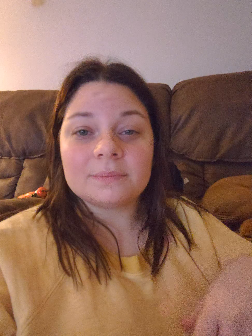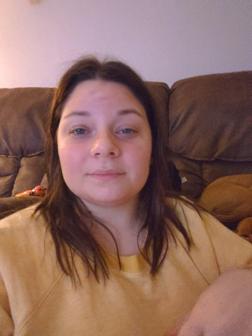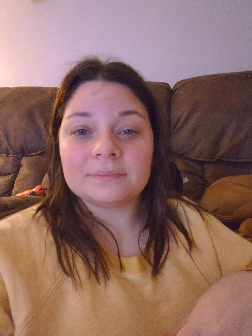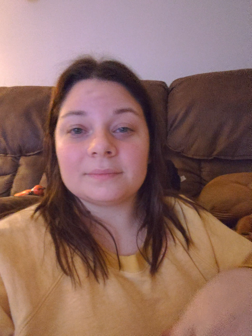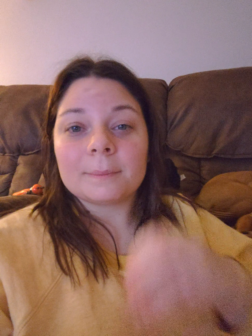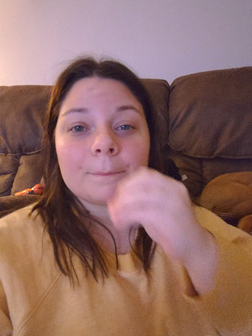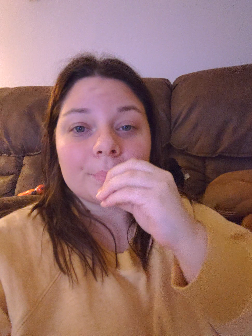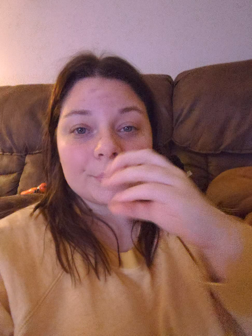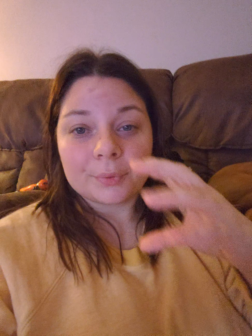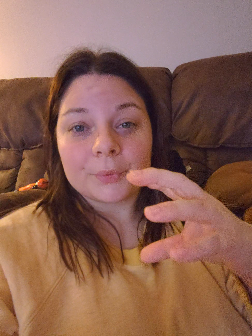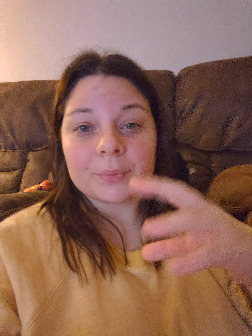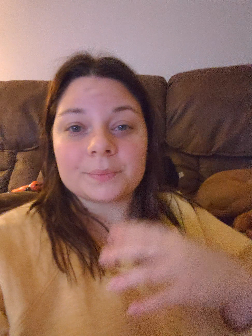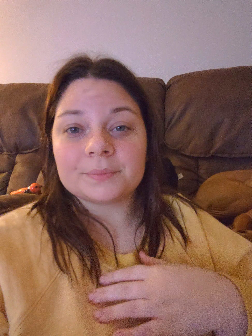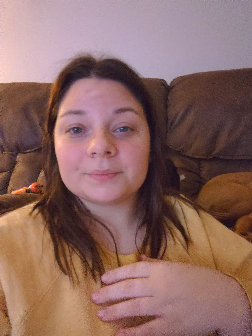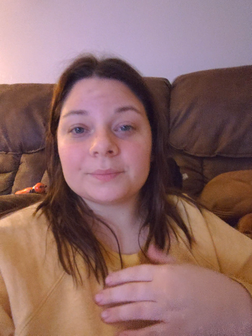balloon